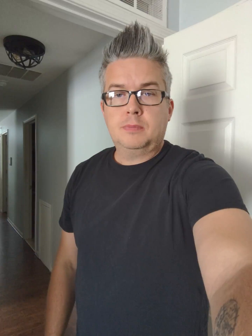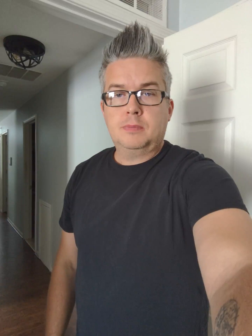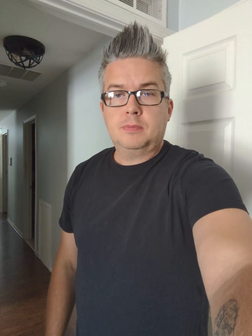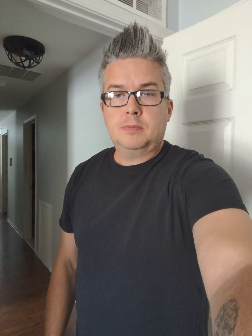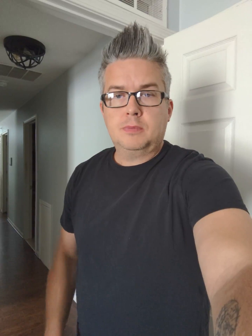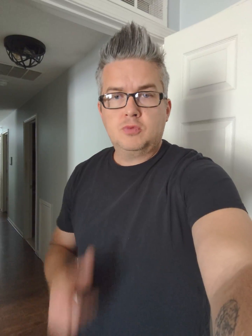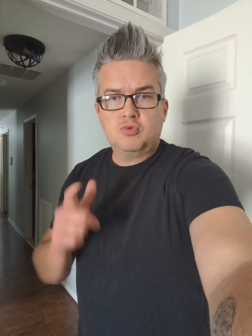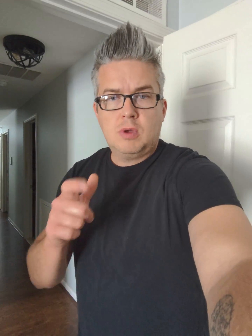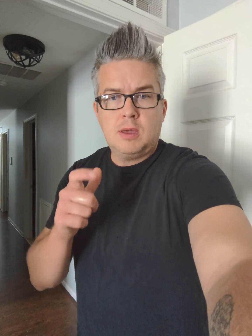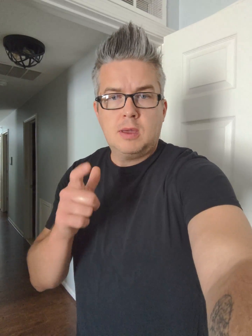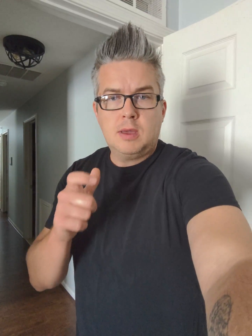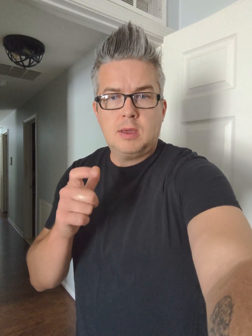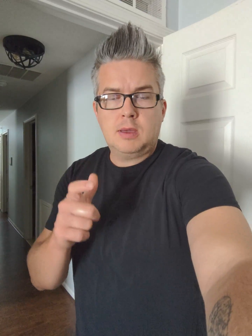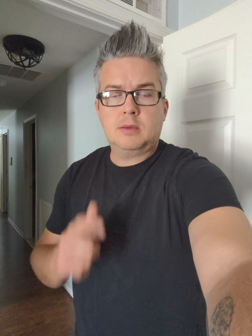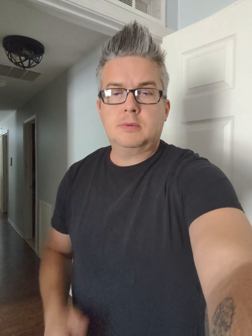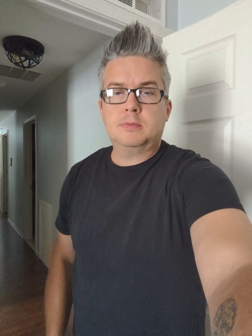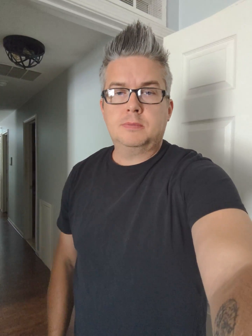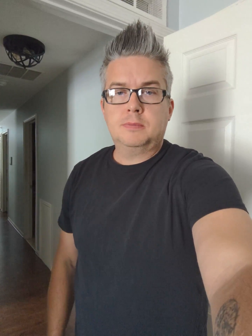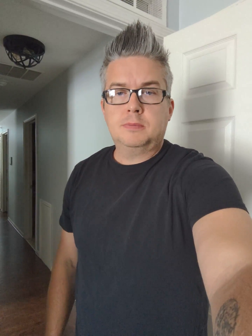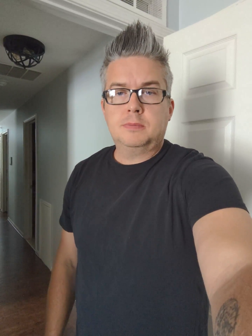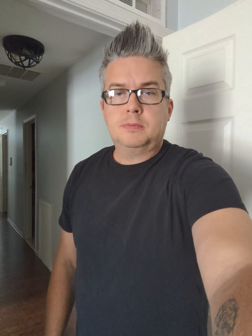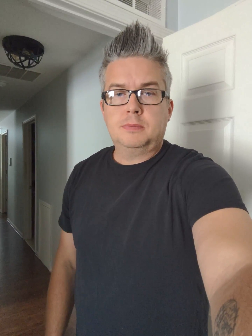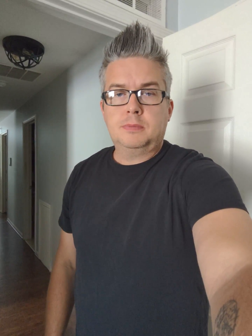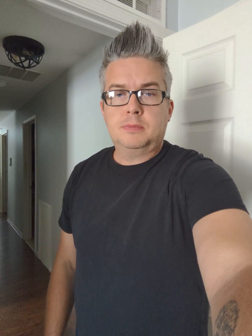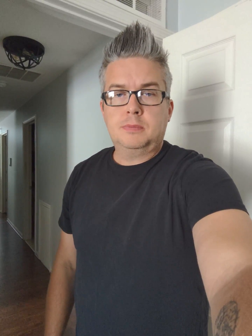run